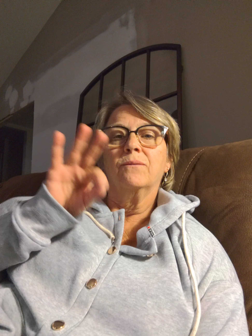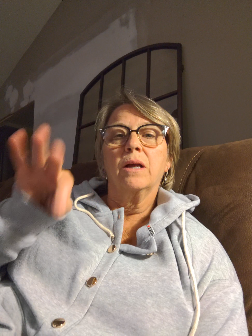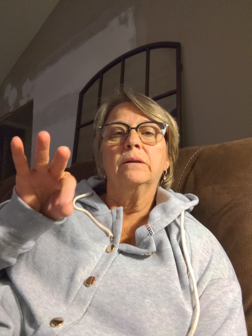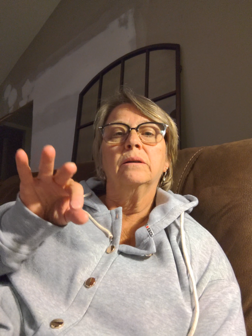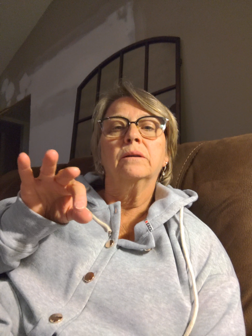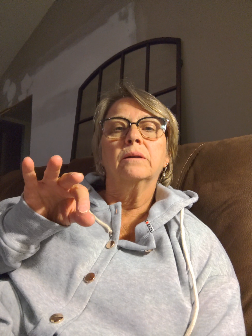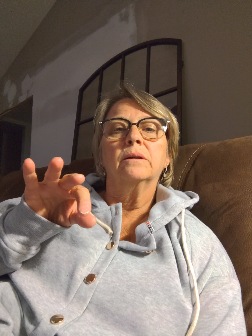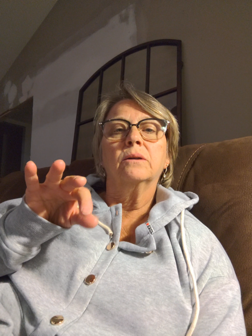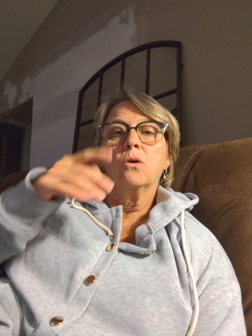french fries